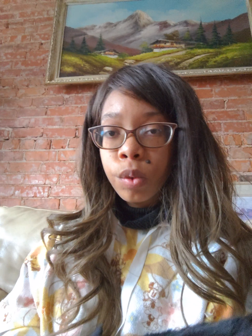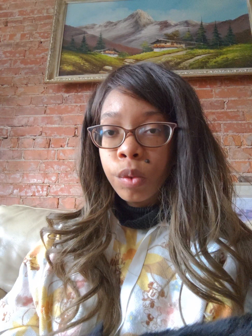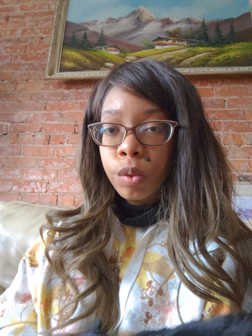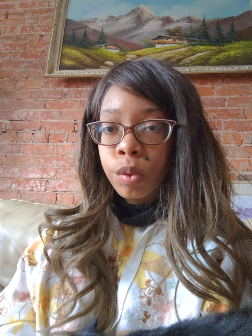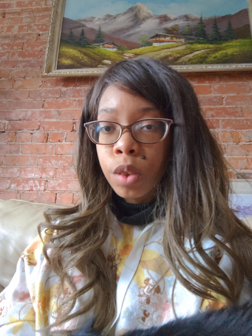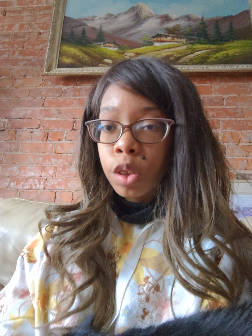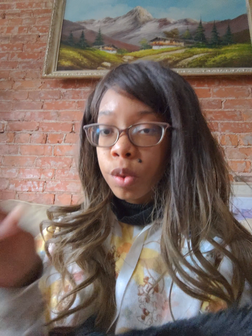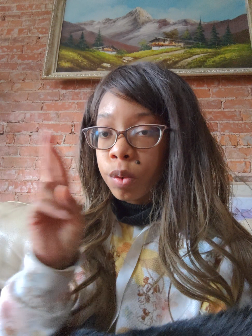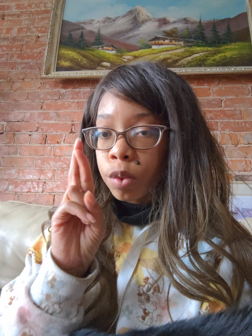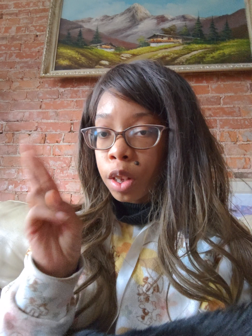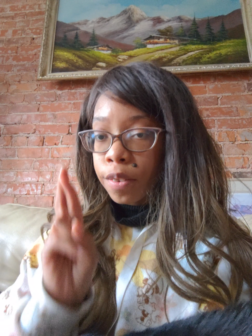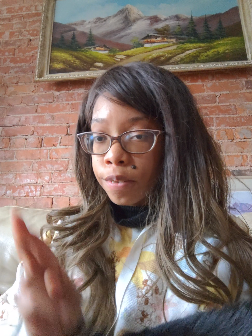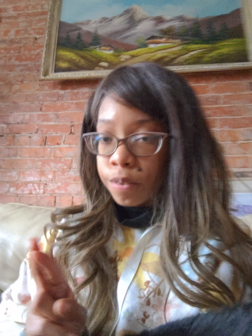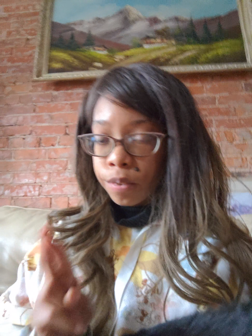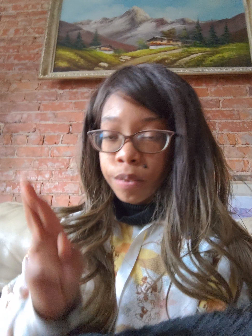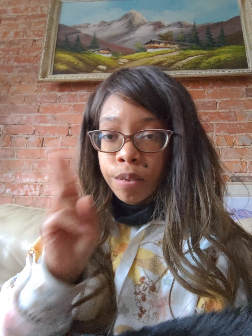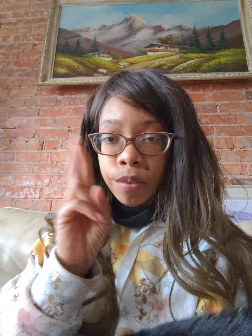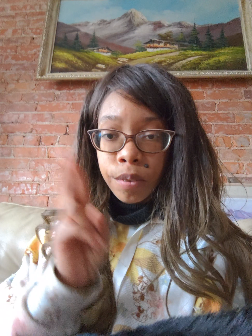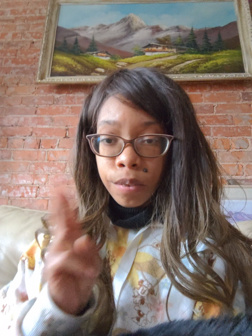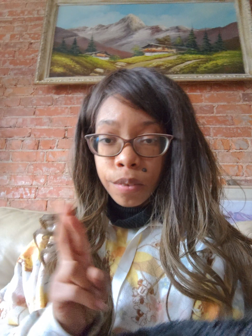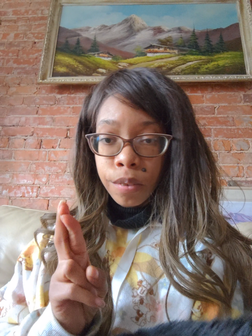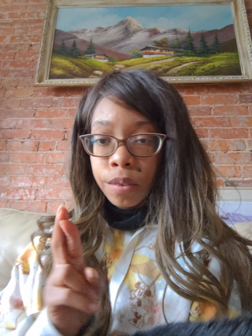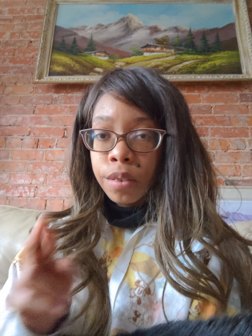refrigerator